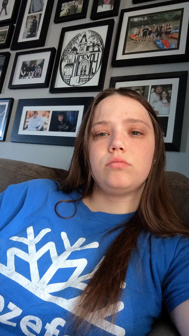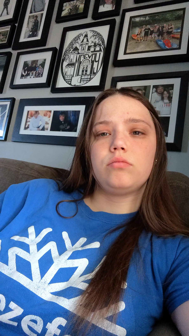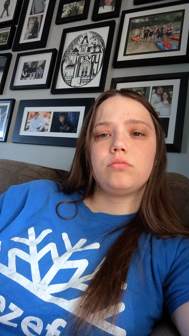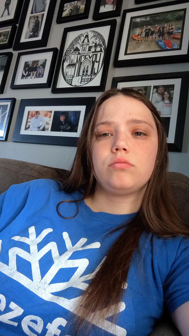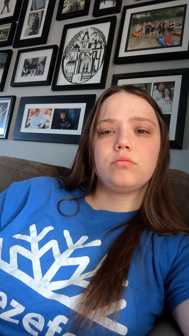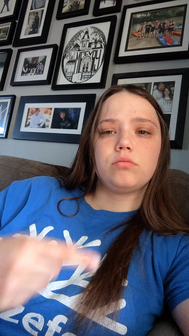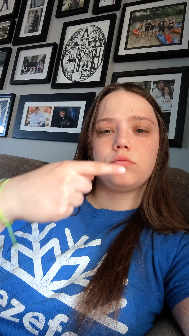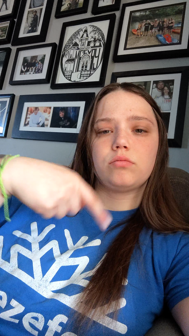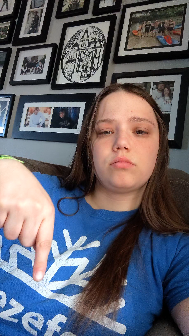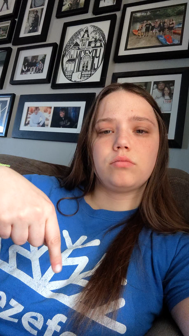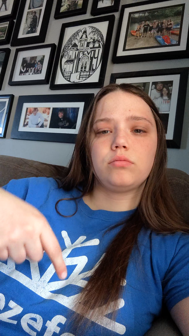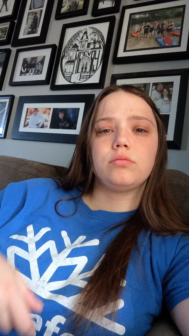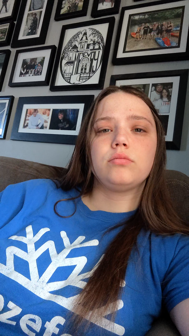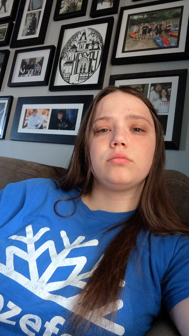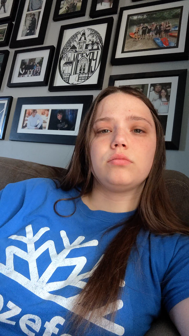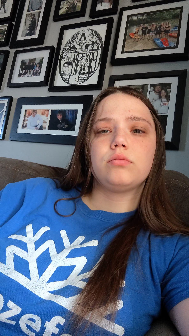cut